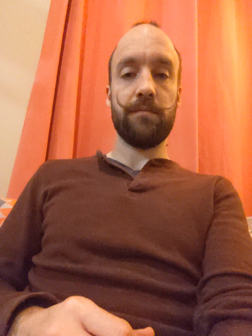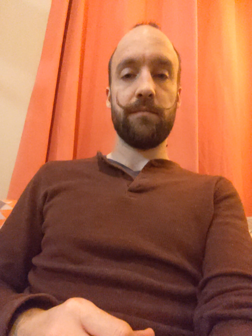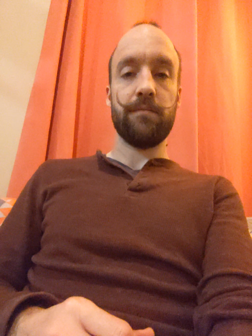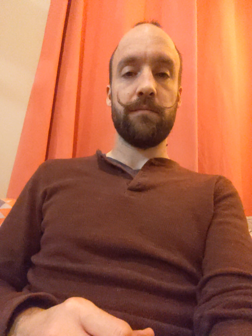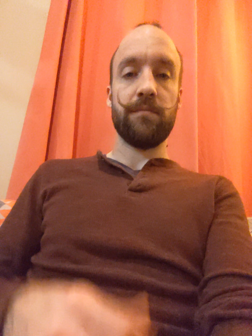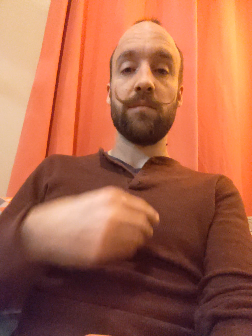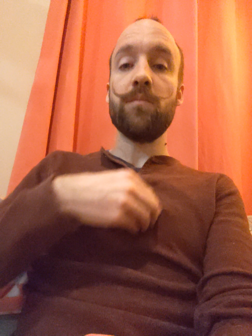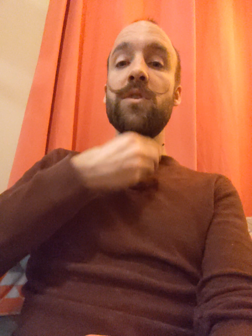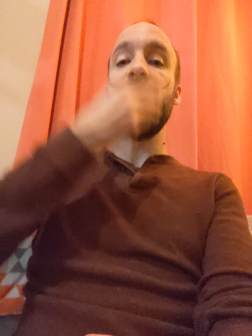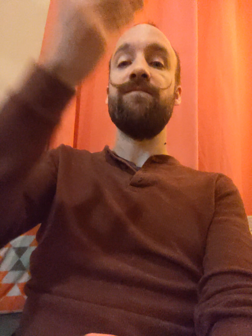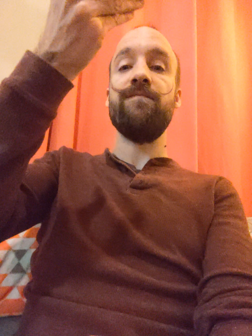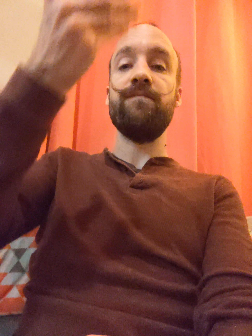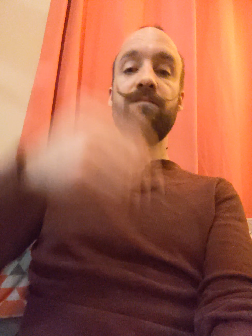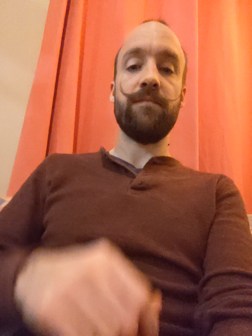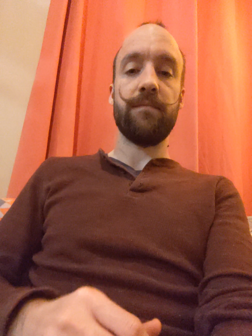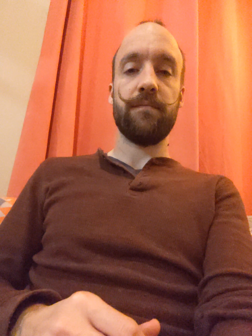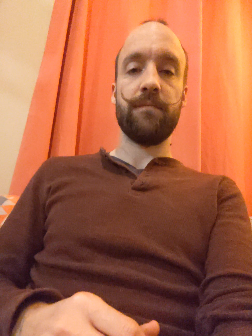giraffe